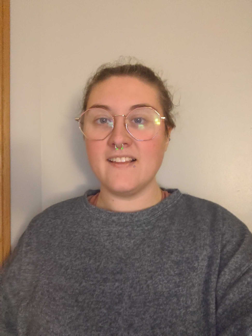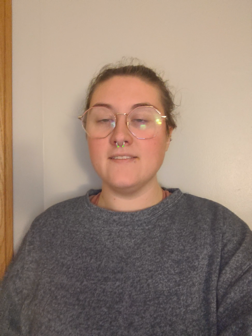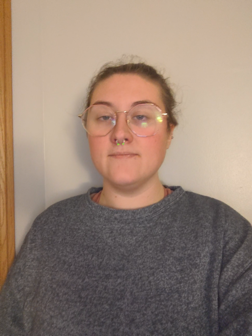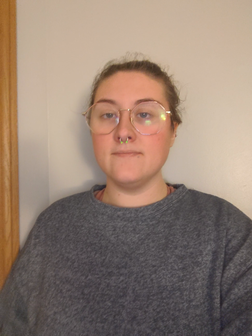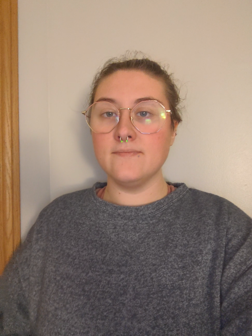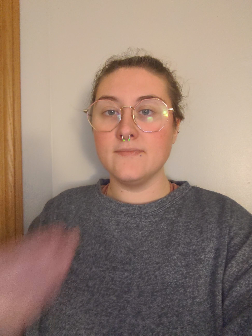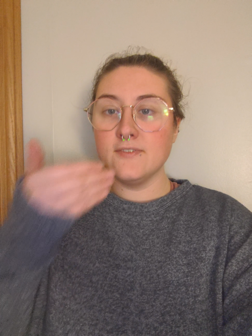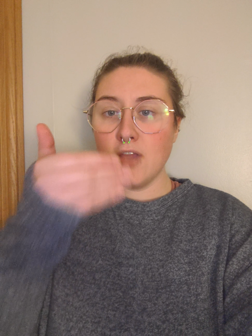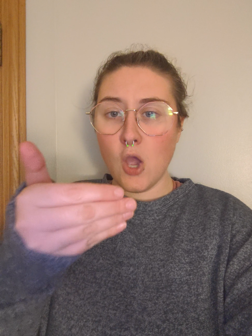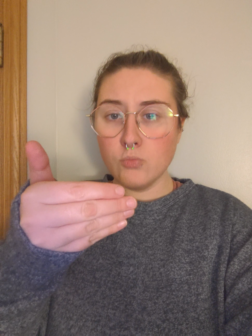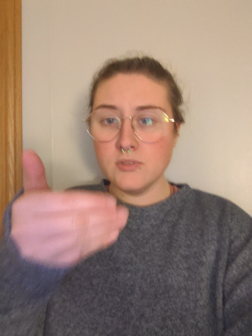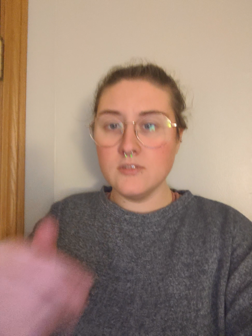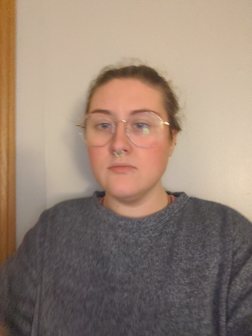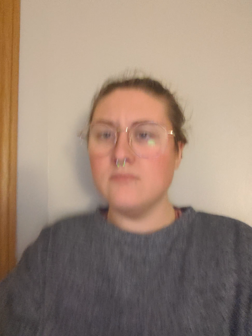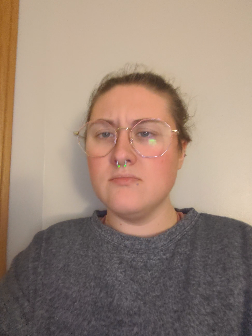close